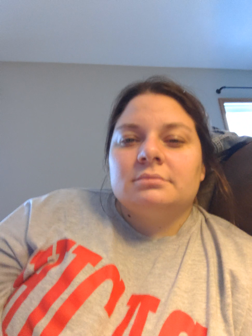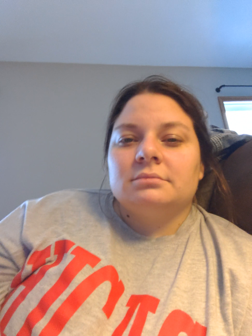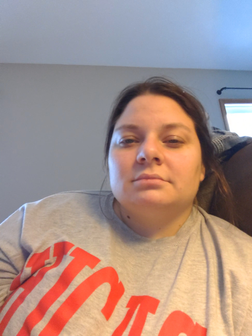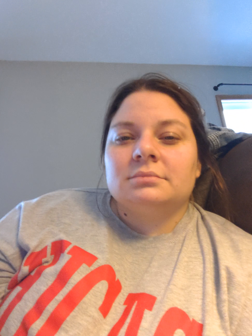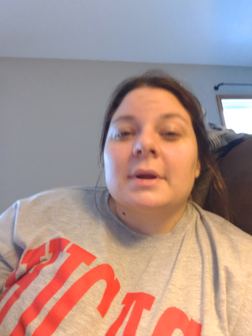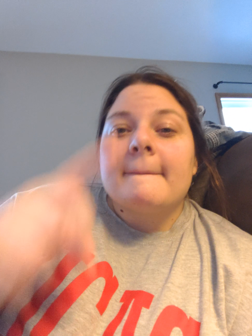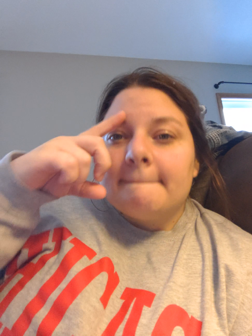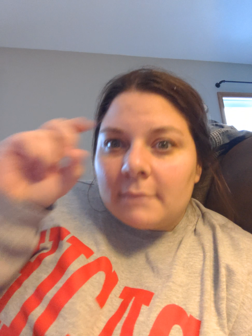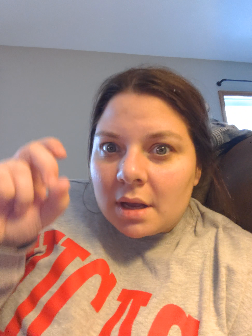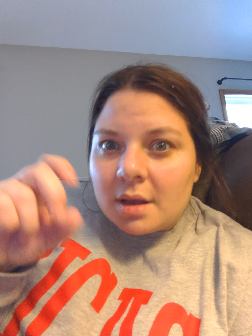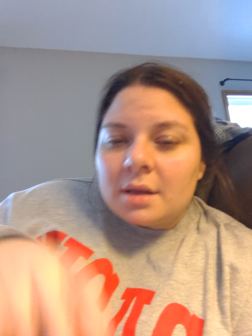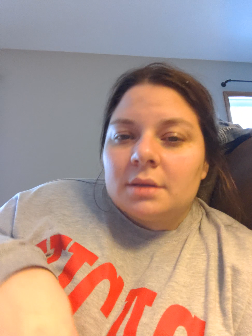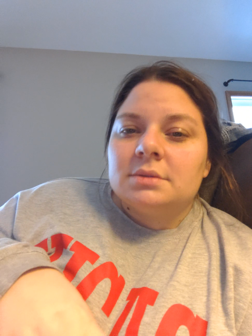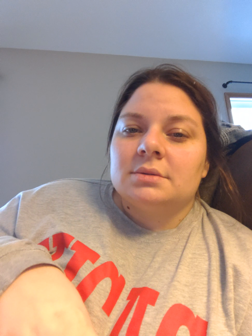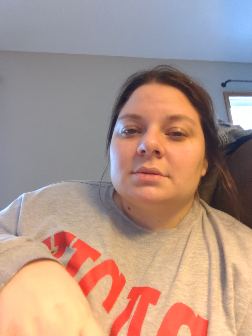because